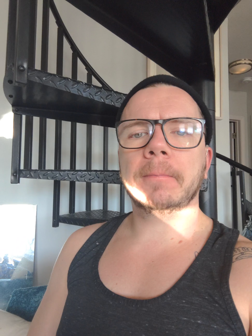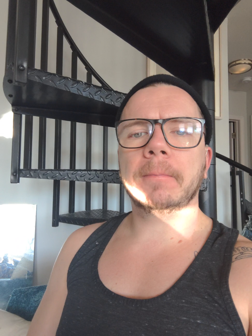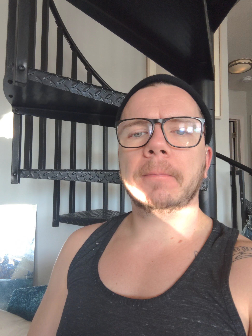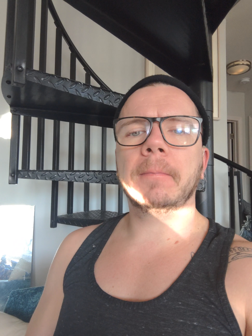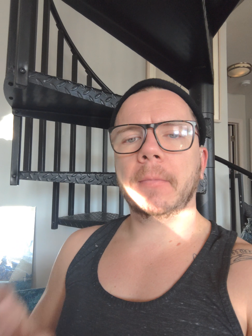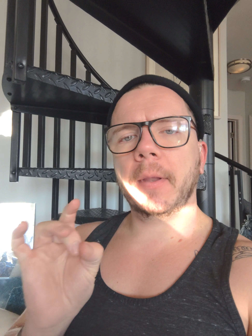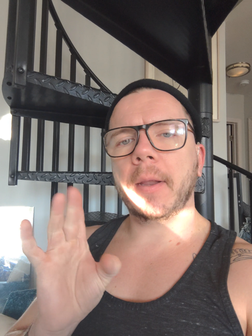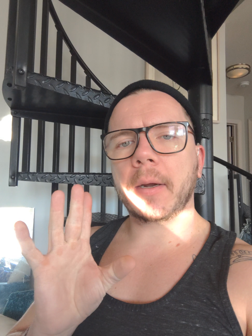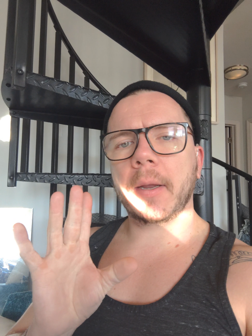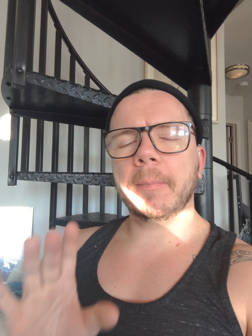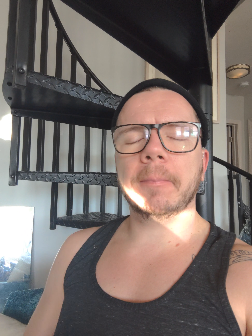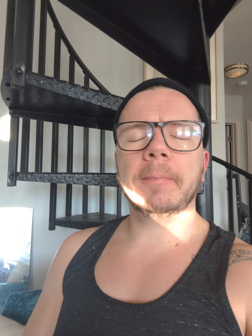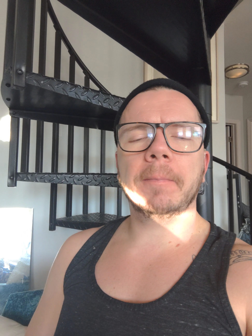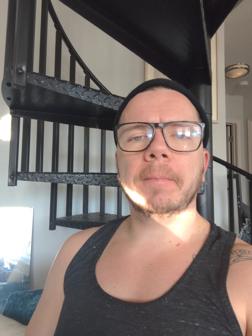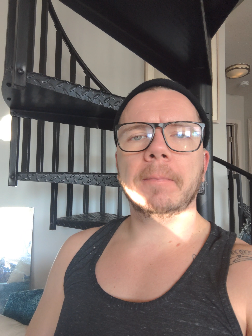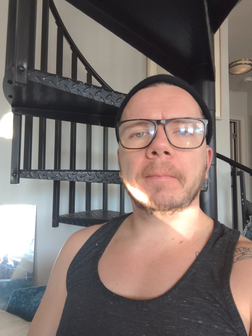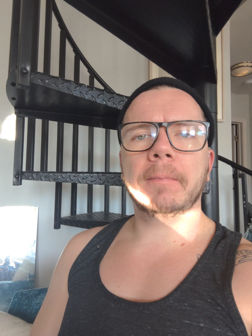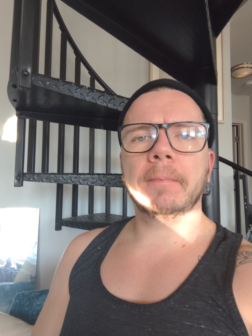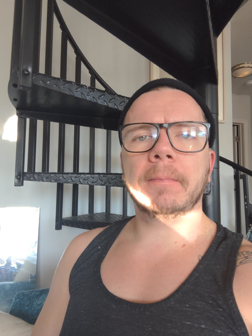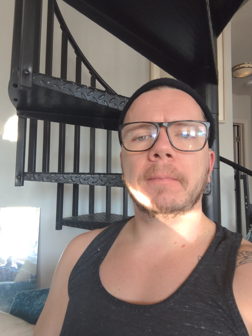yucky